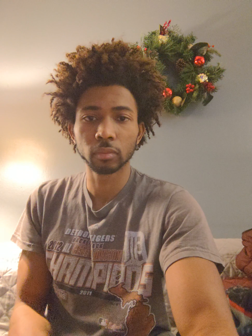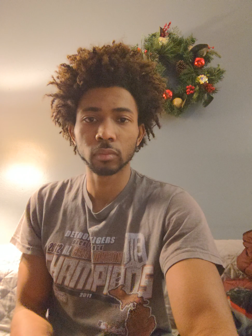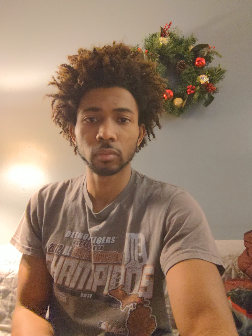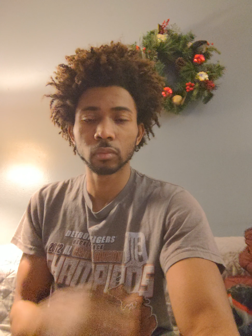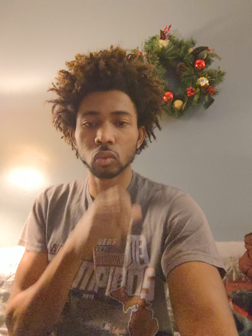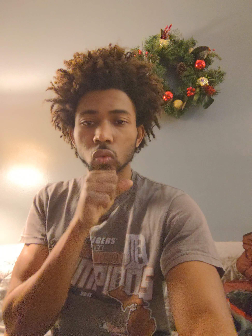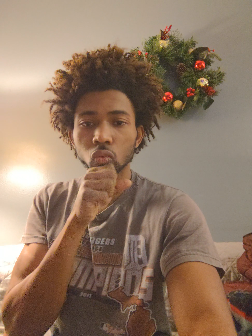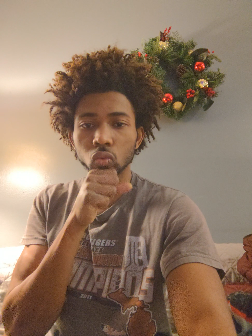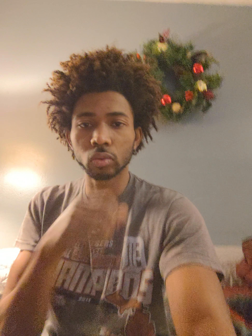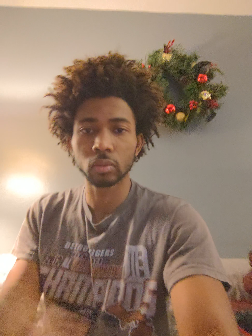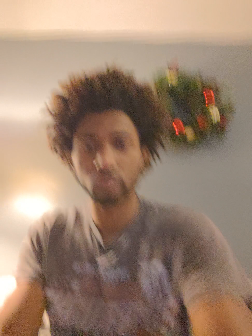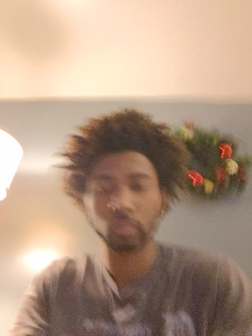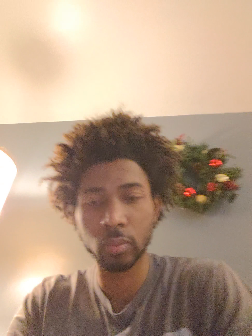orange